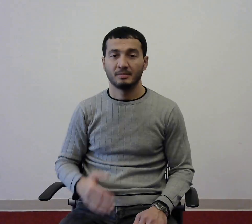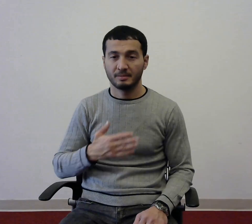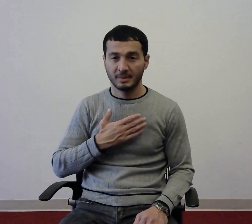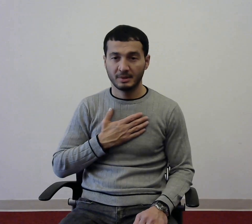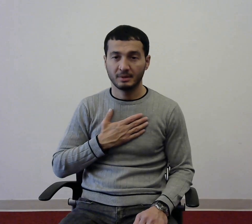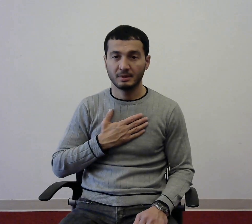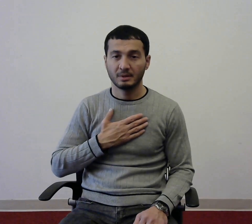mənim